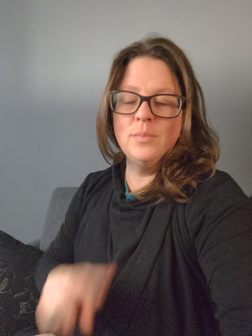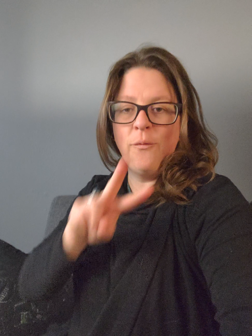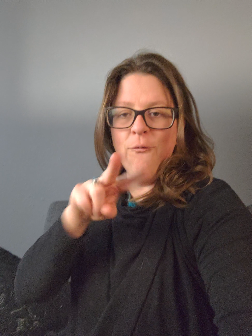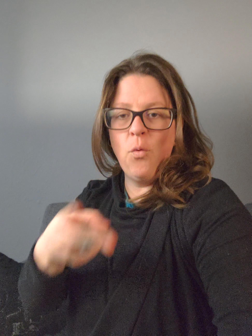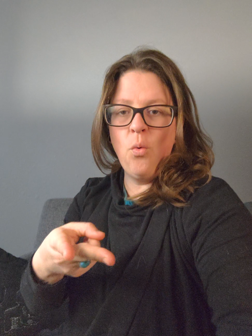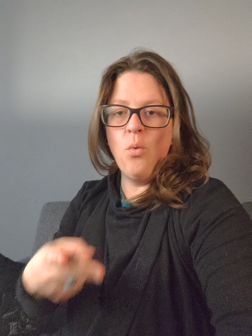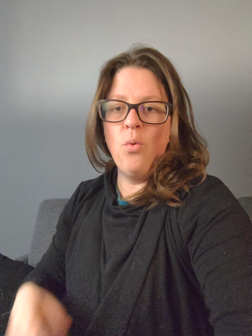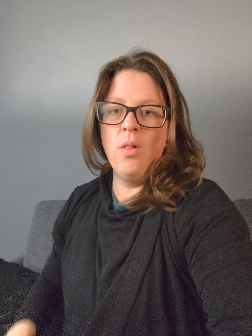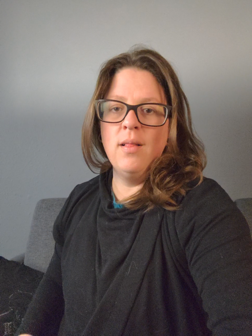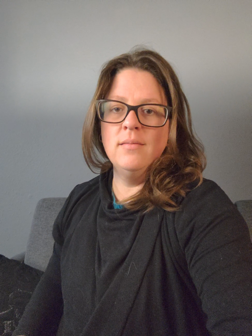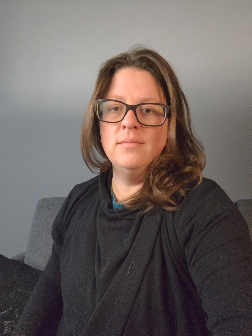fall